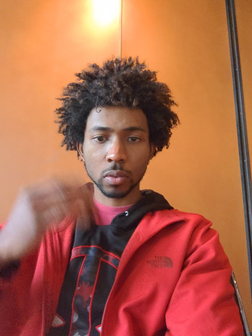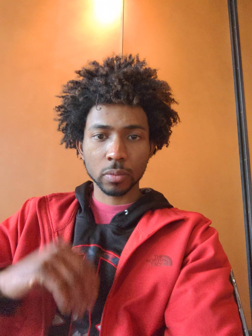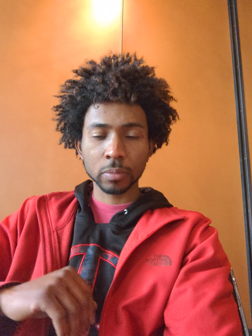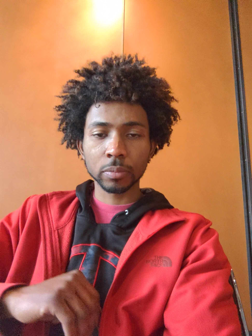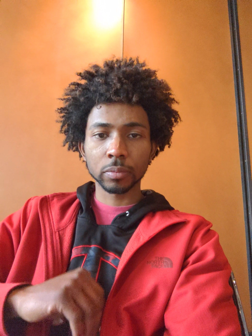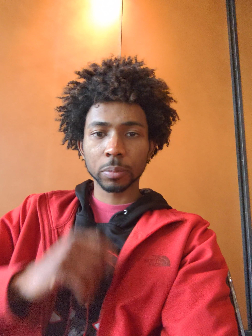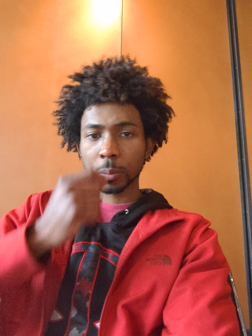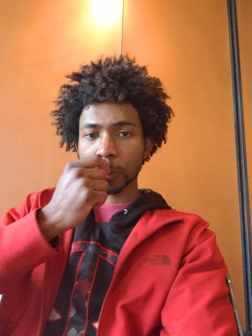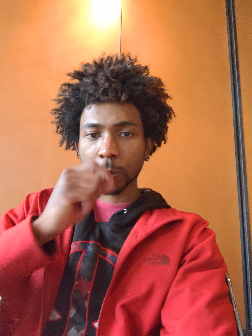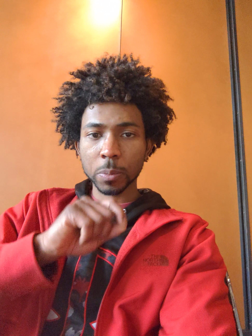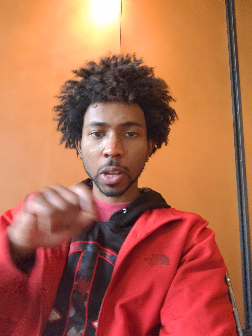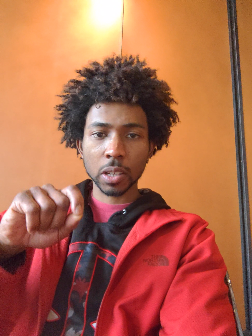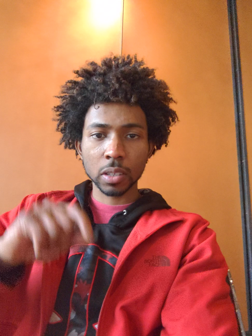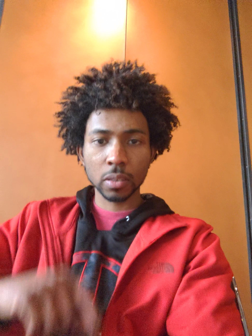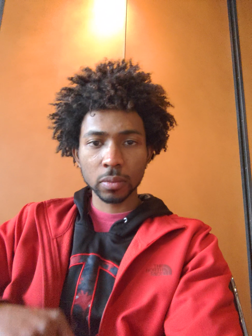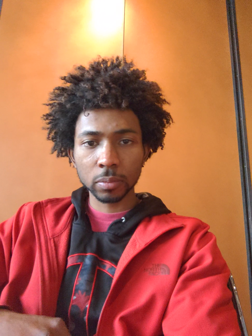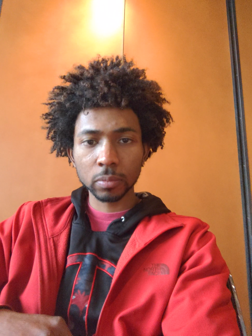pencil